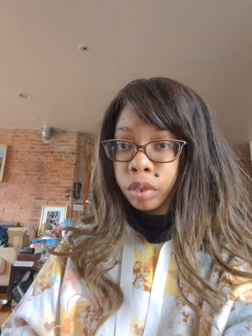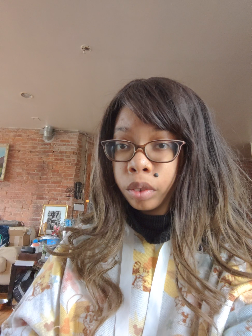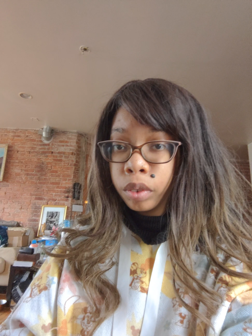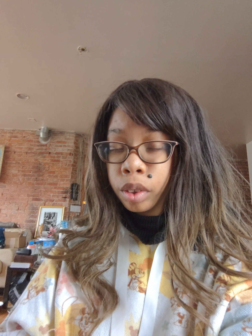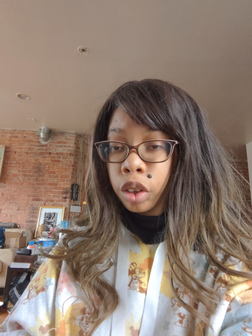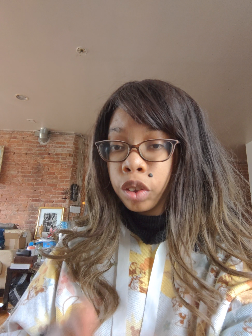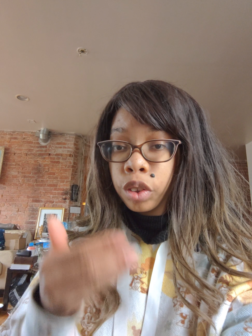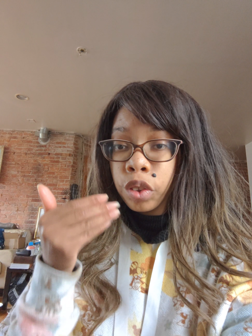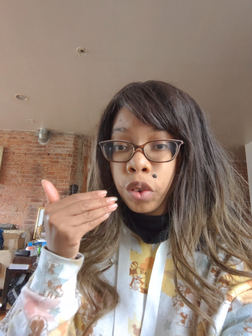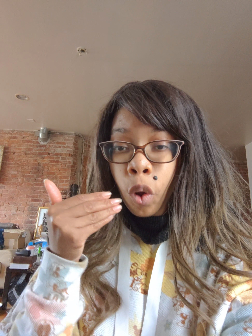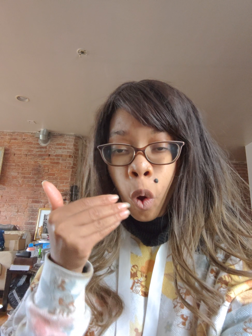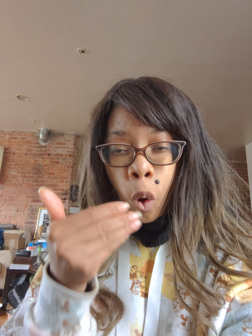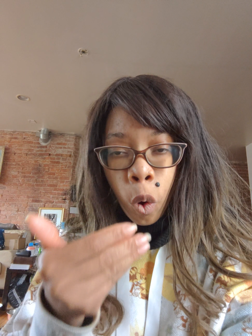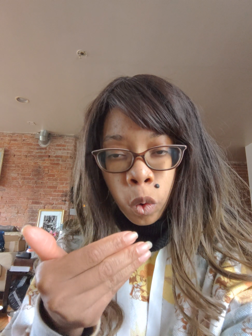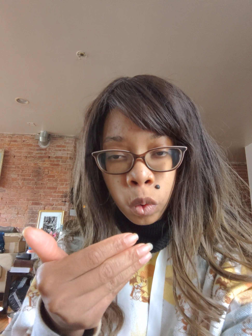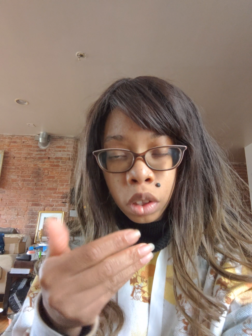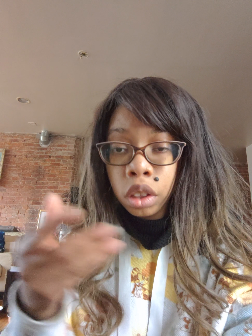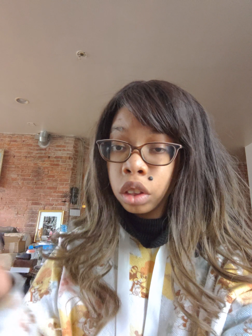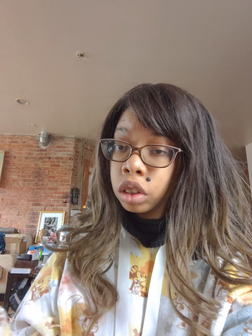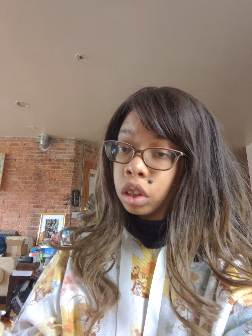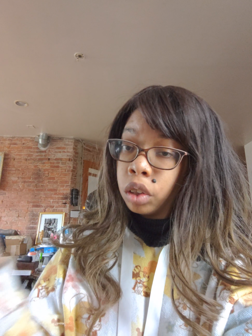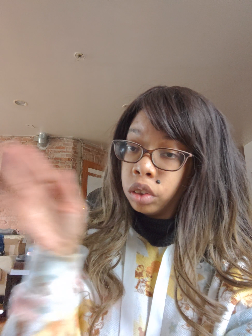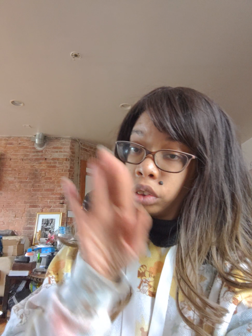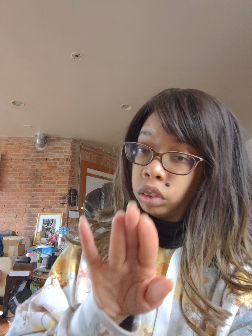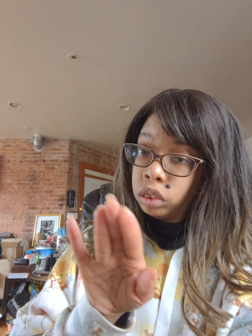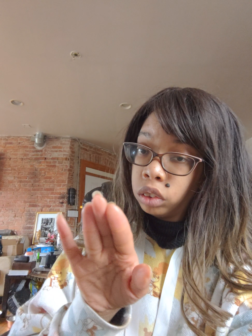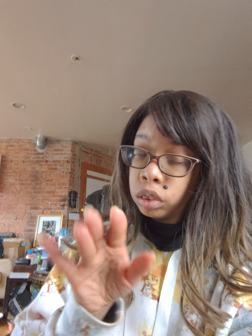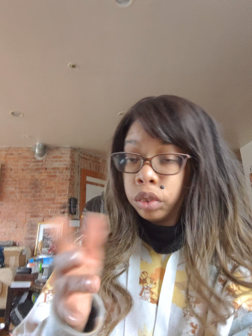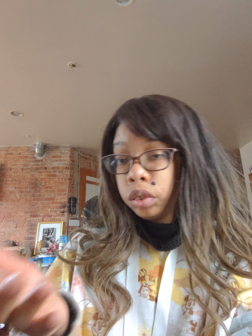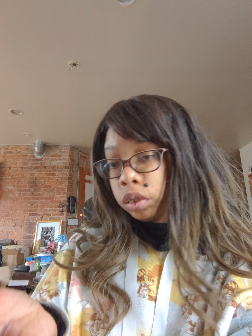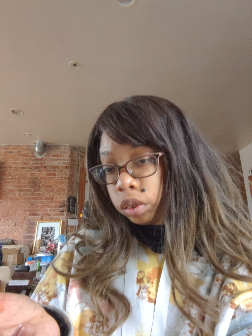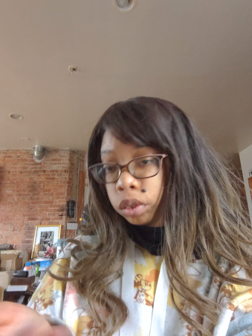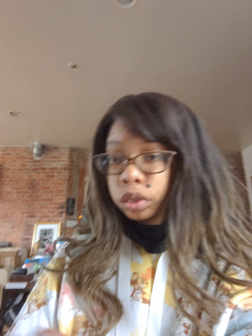close